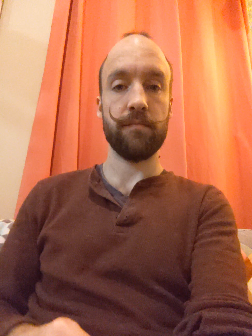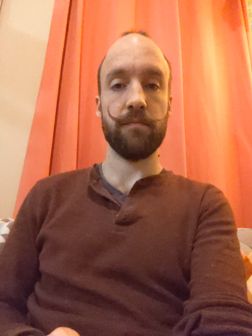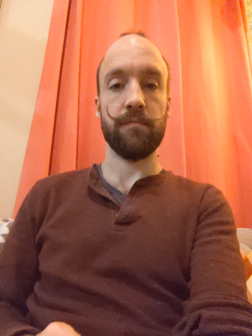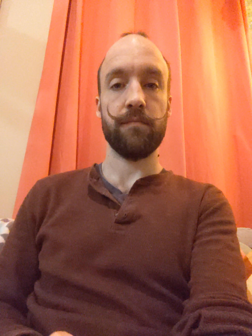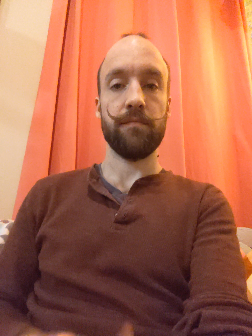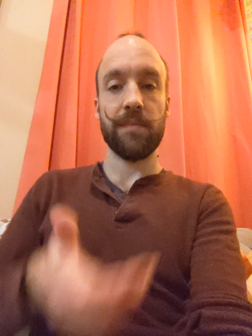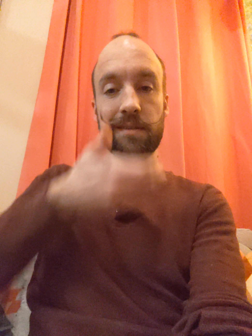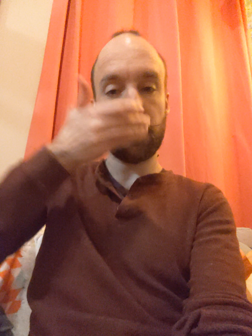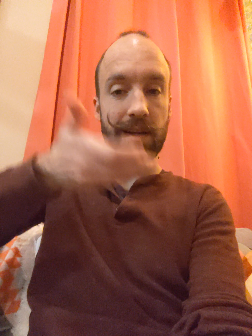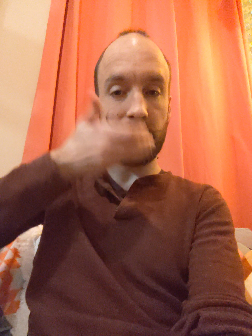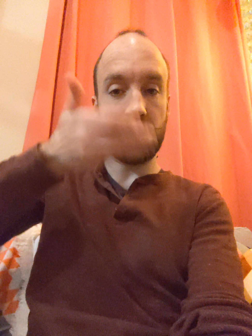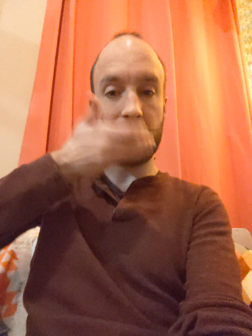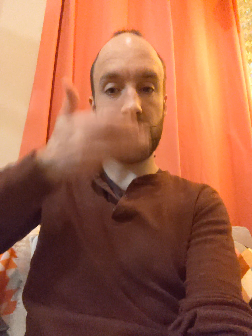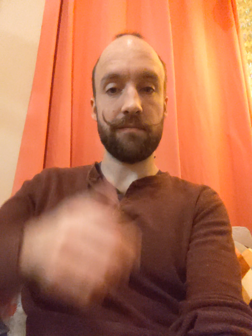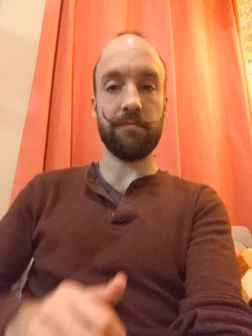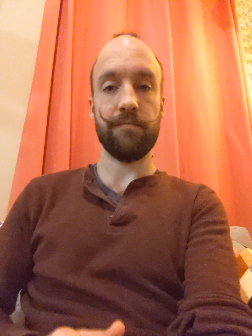cereal